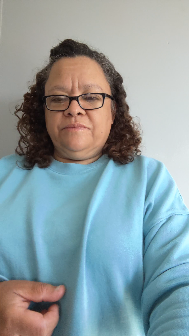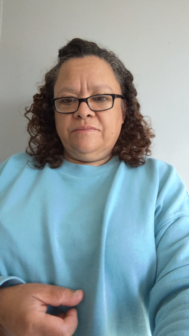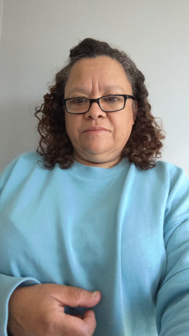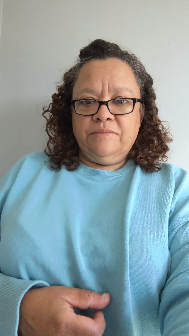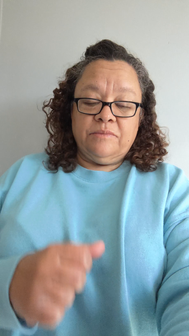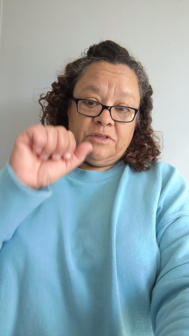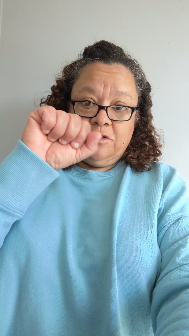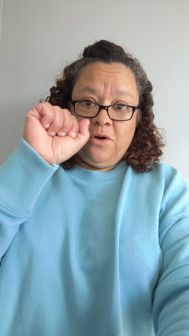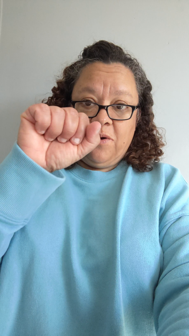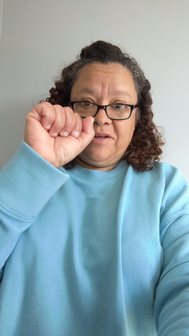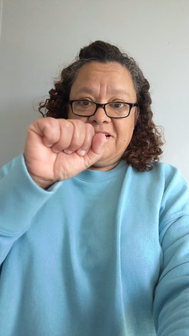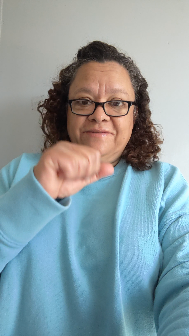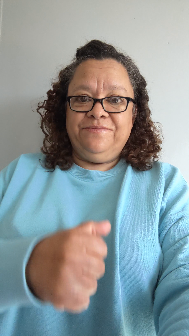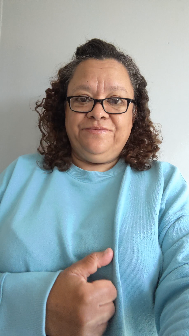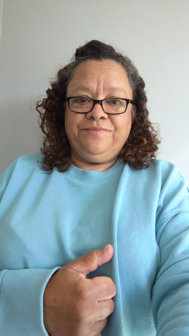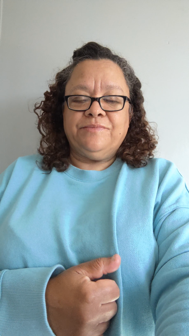knock